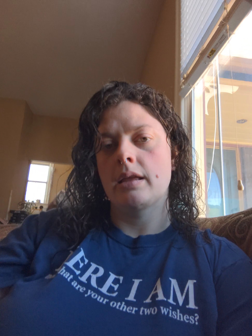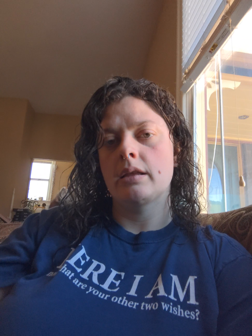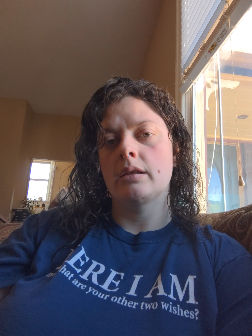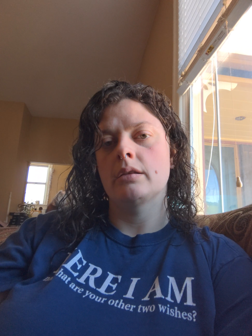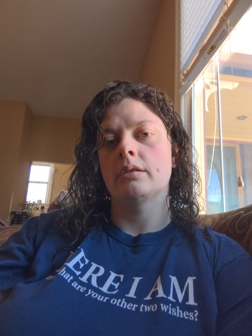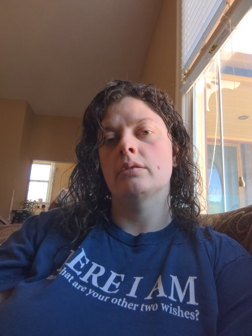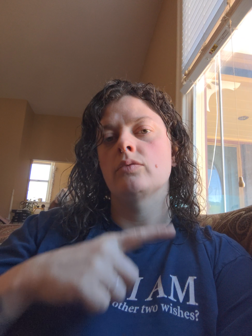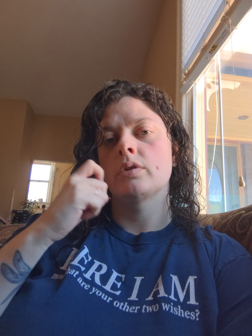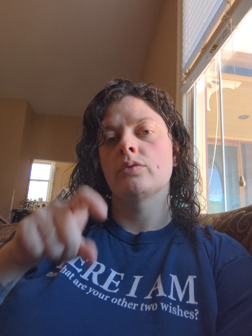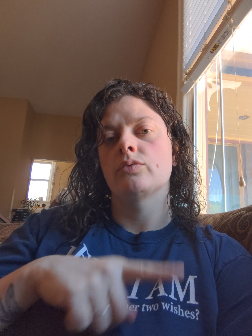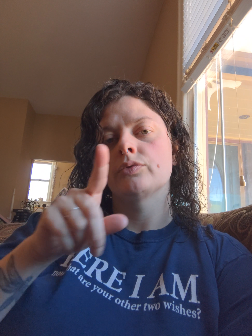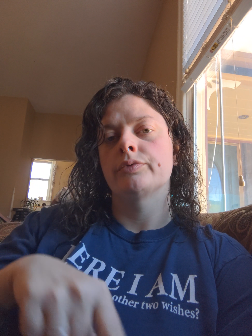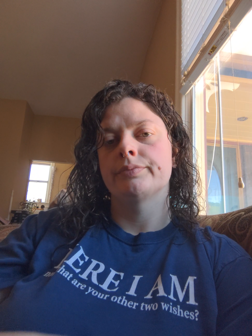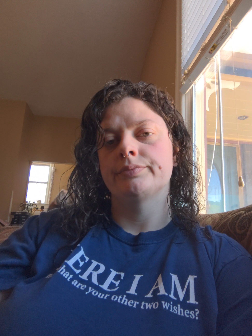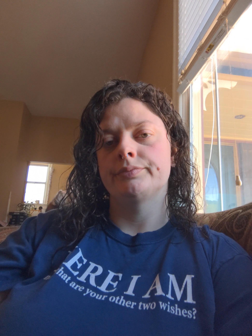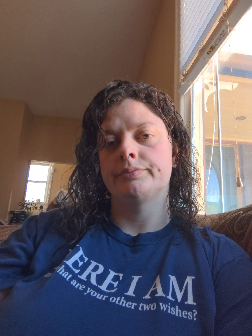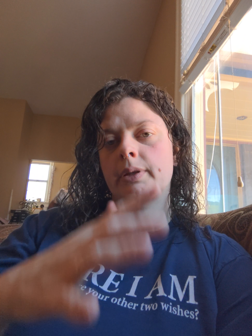dryer